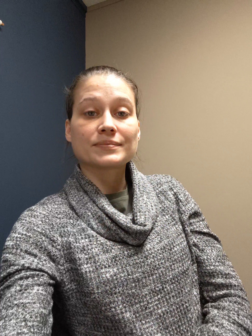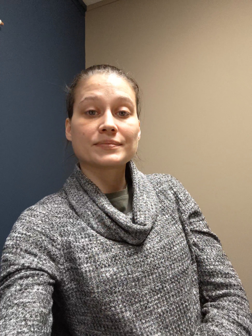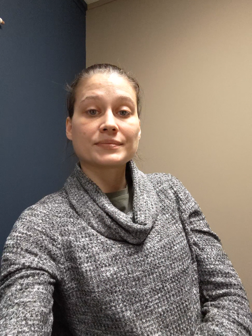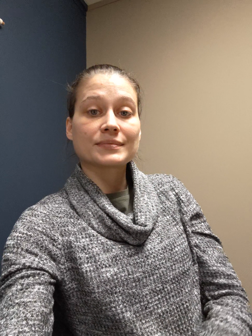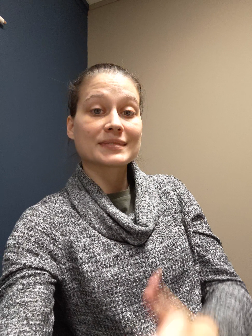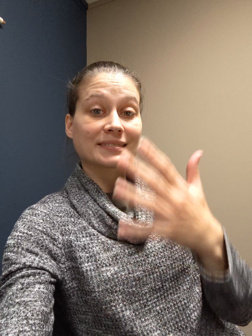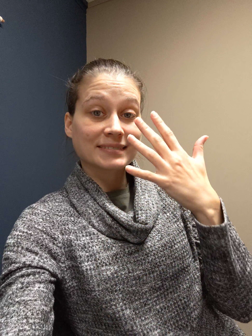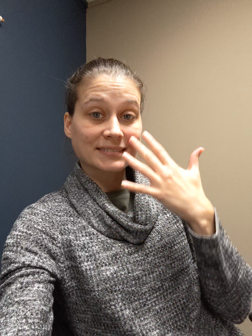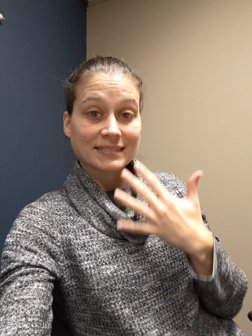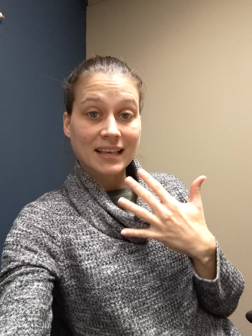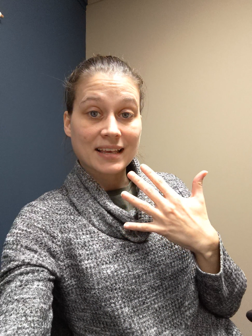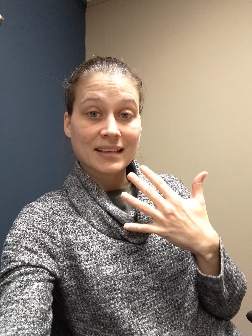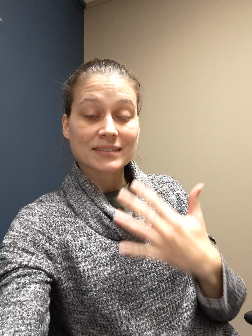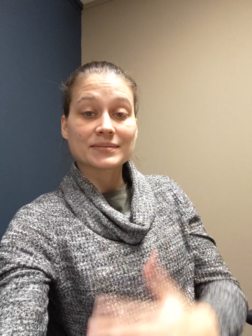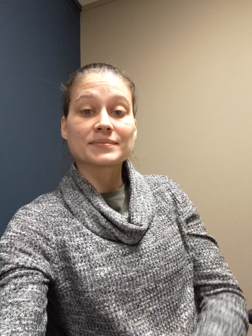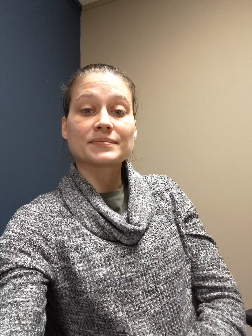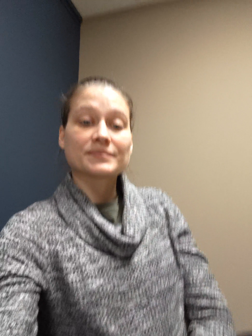sad